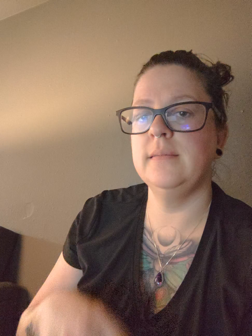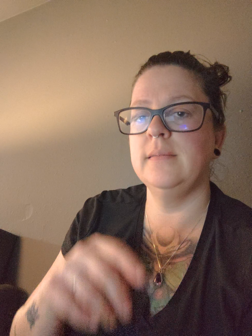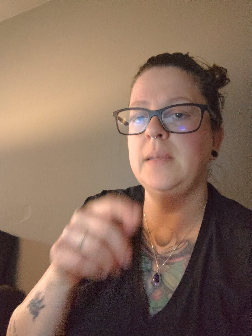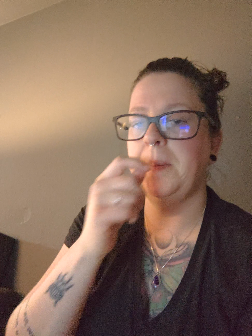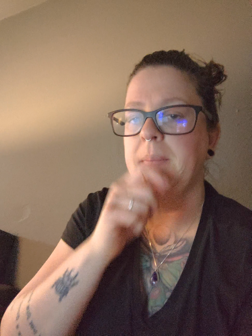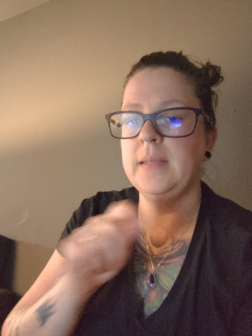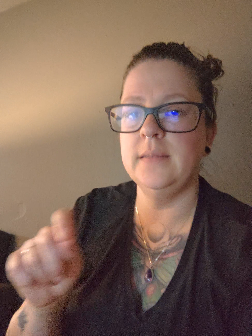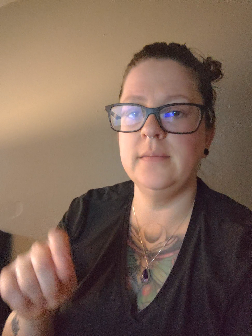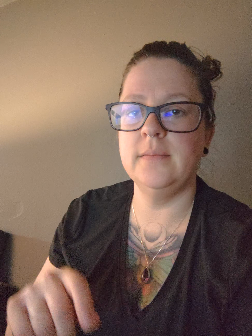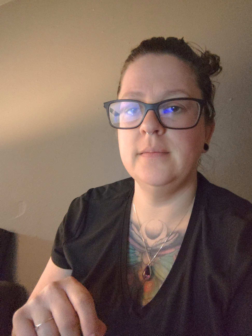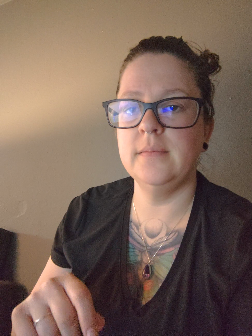pen